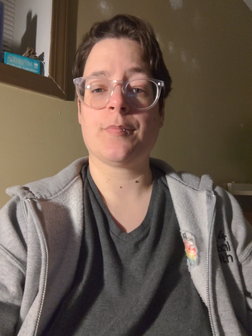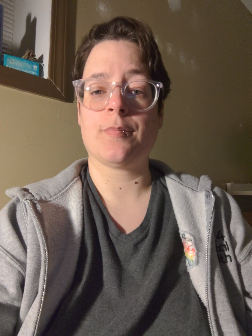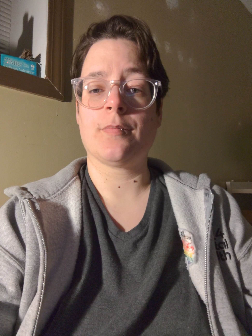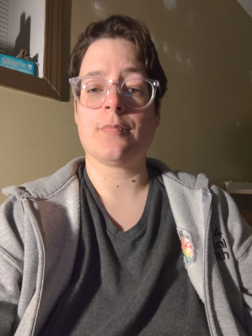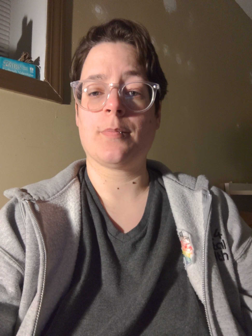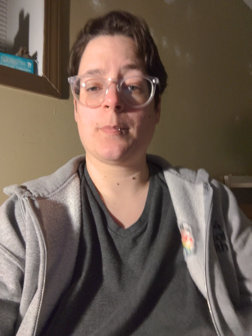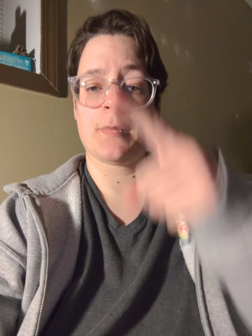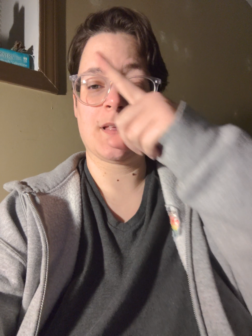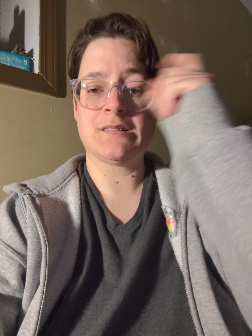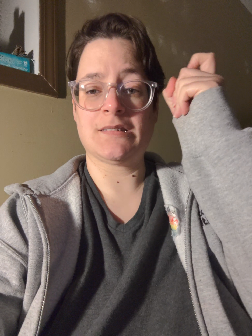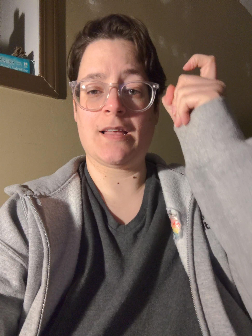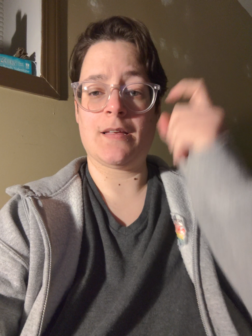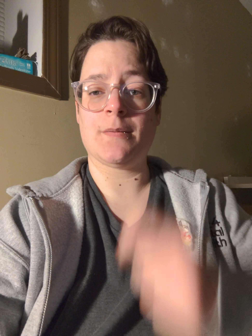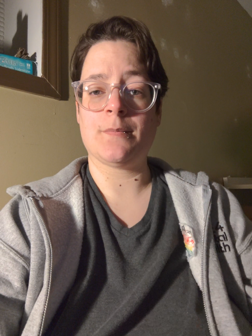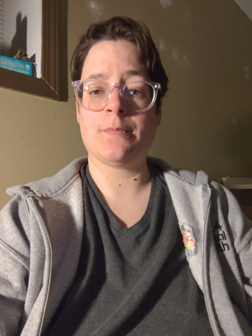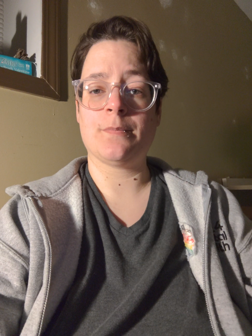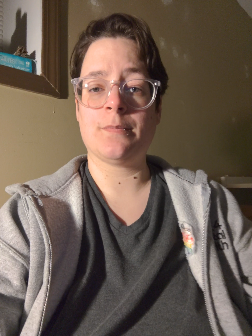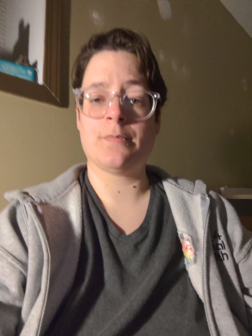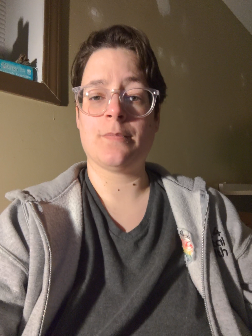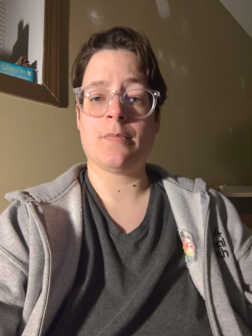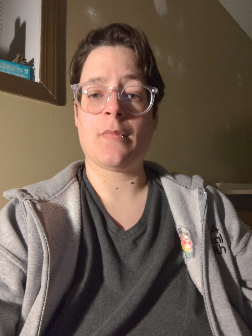because